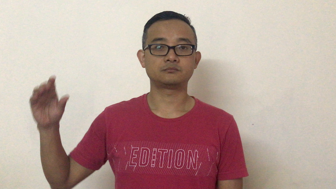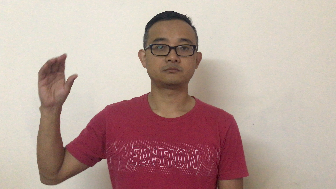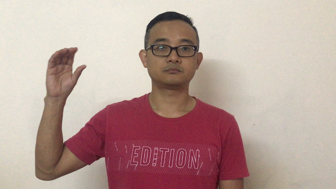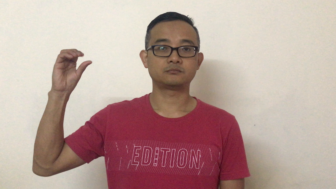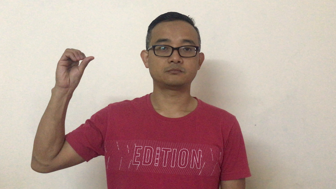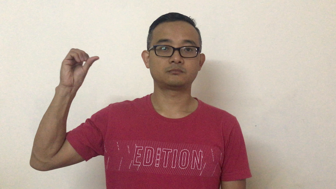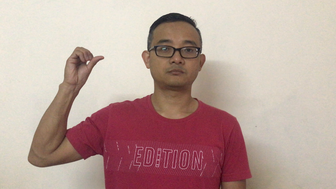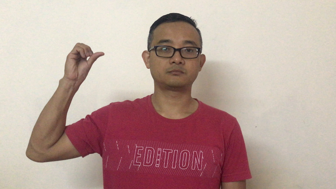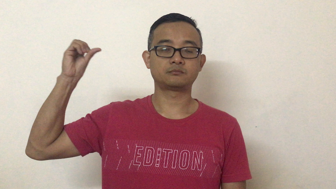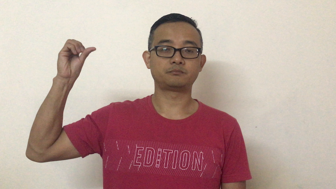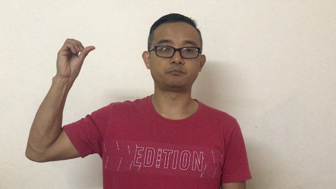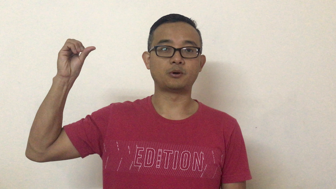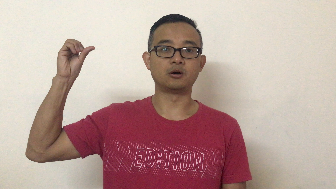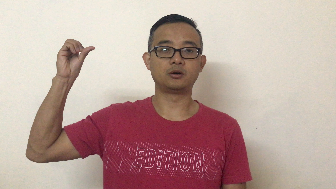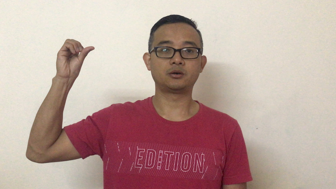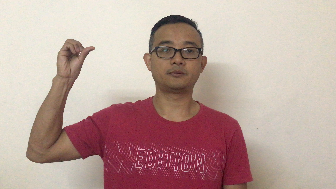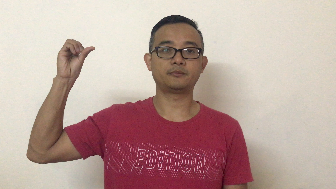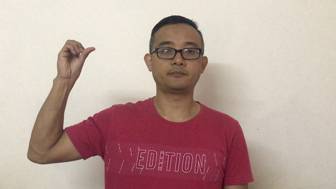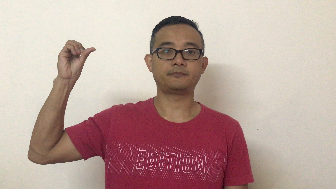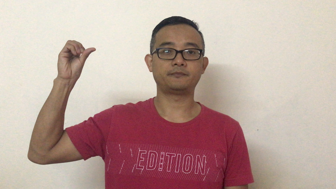प